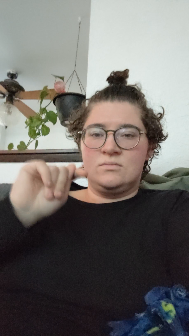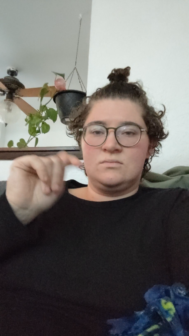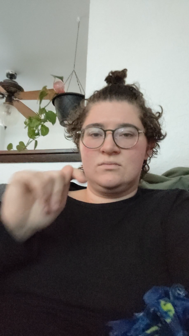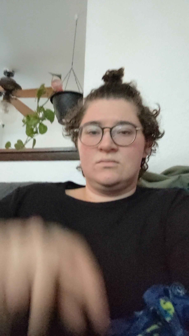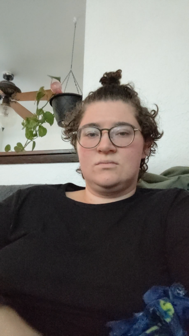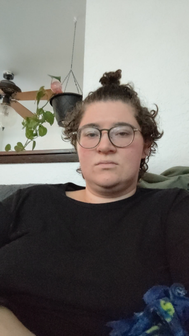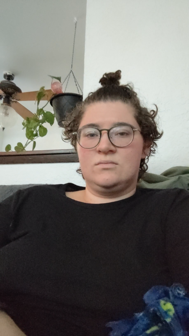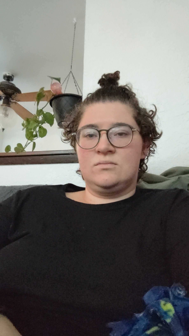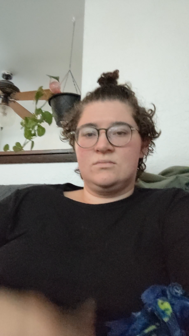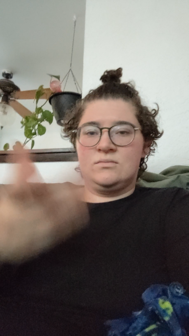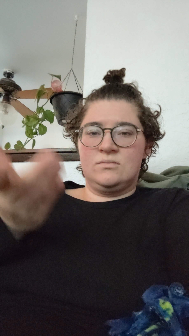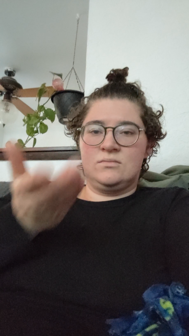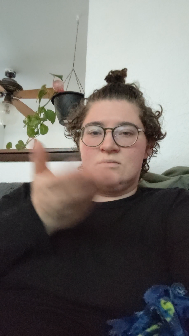carry